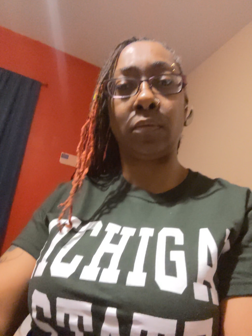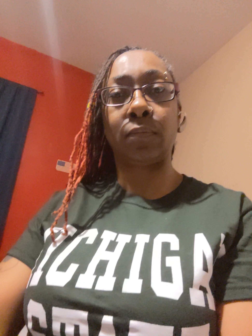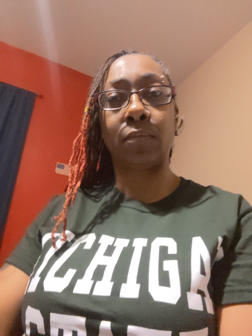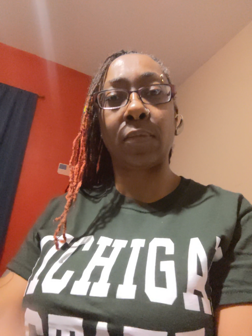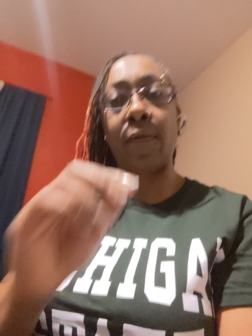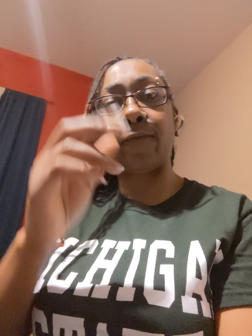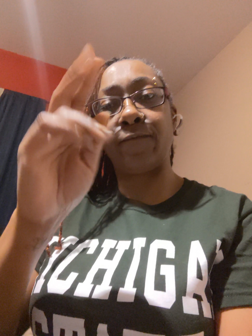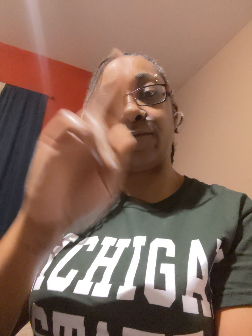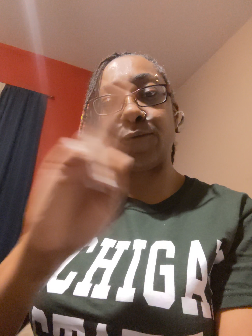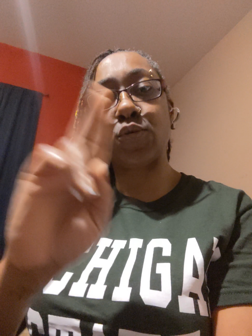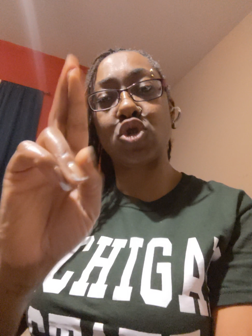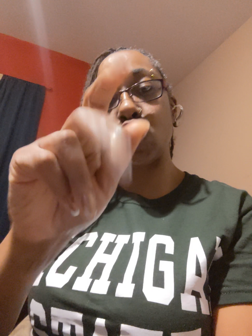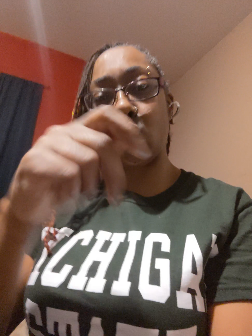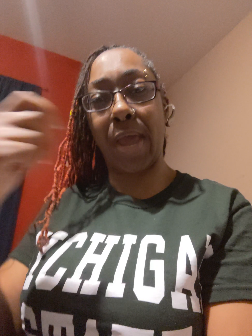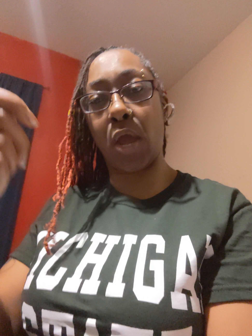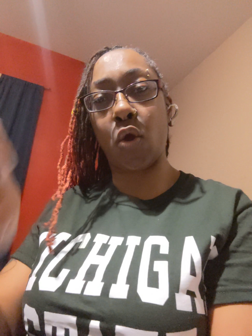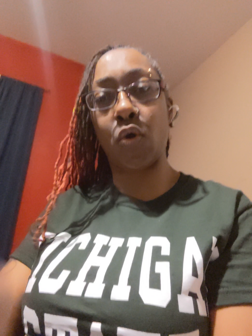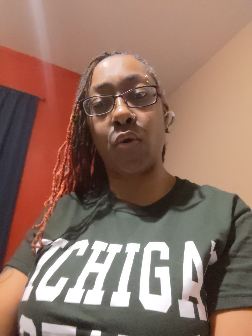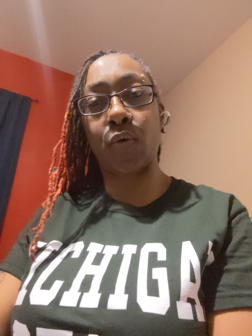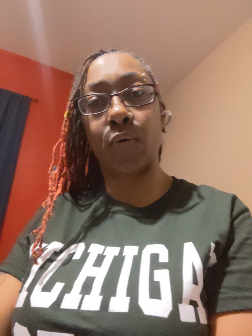refrigerator